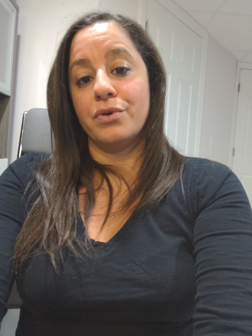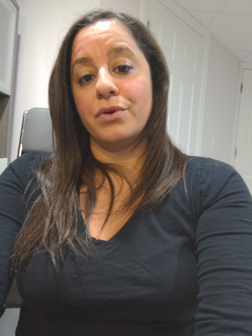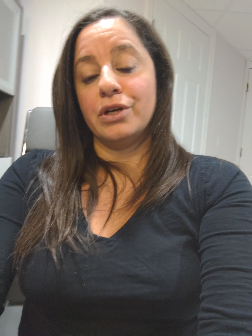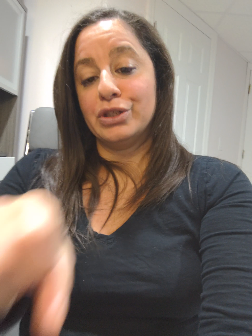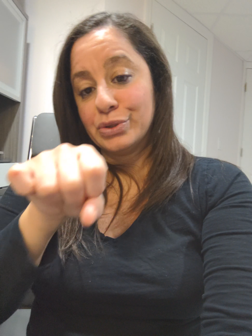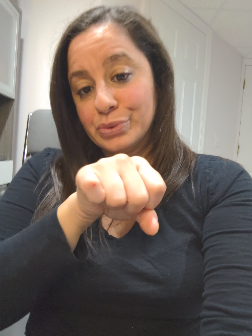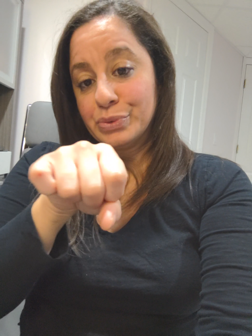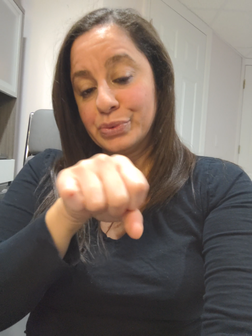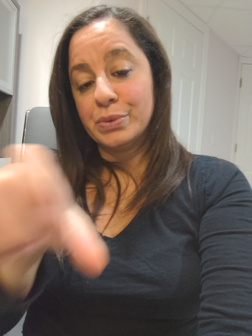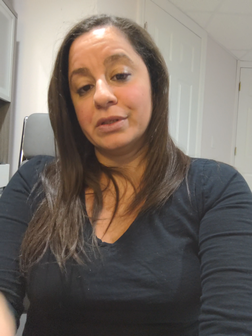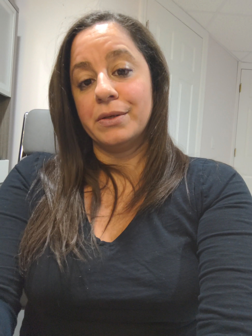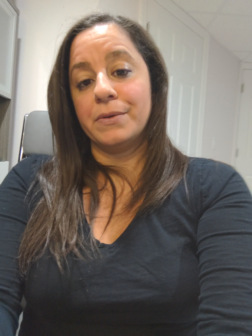shoe